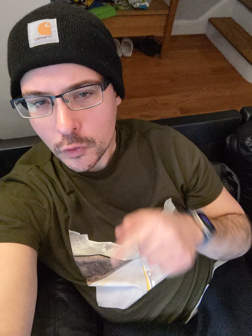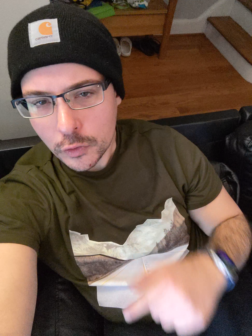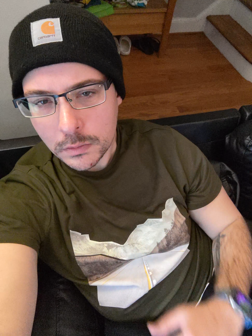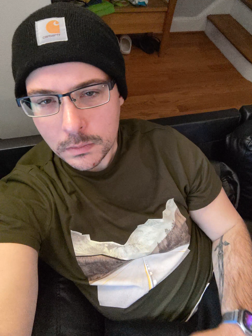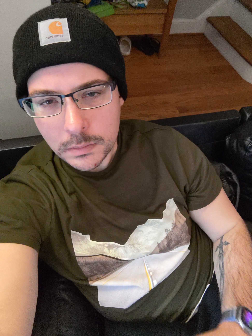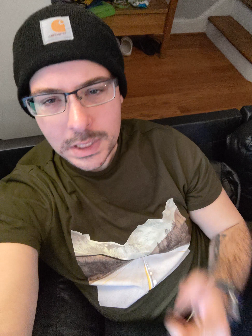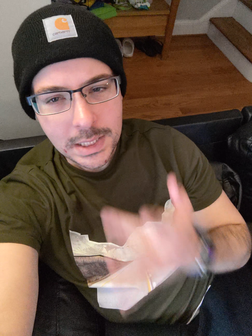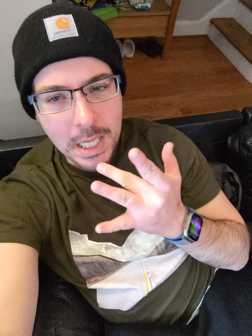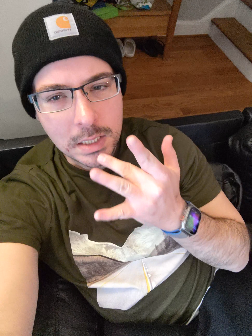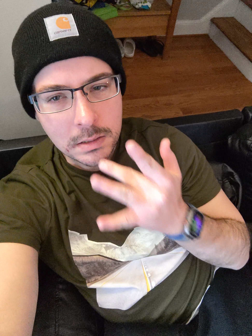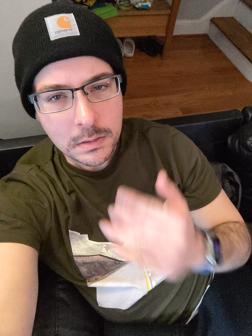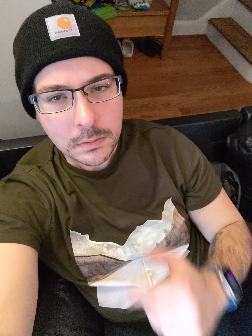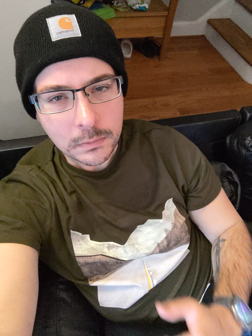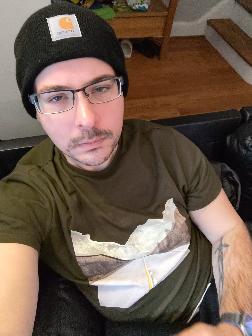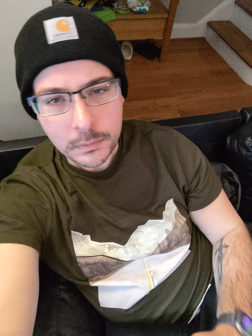taste